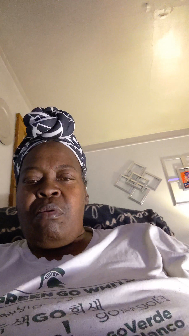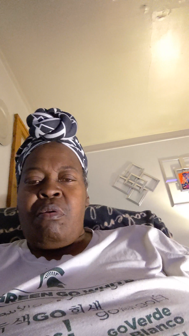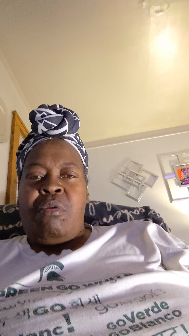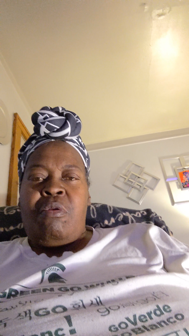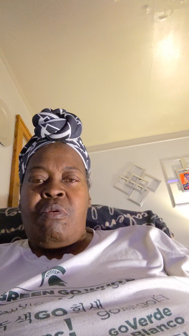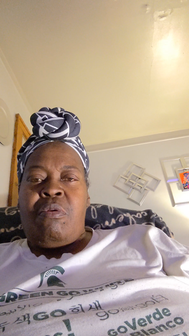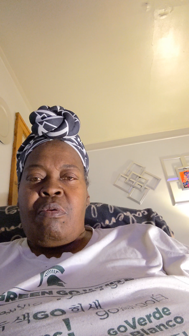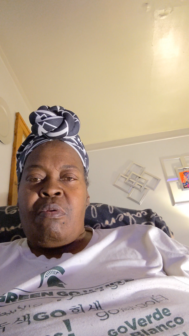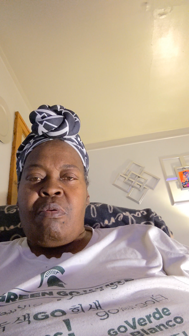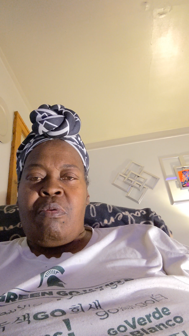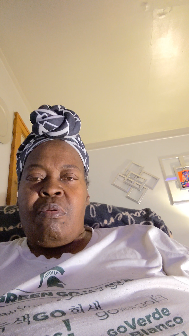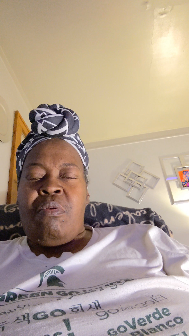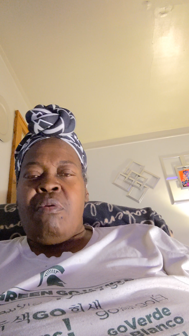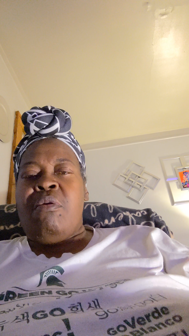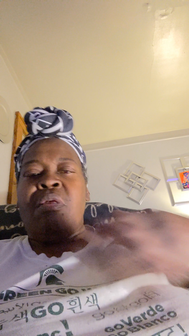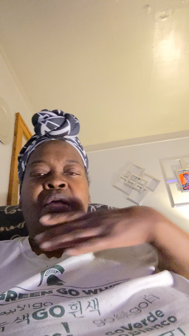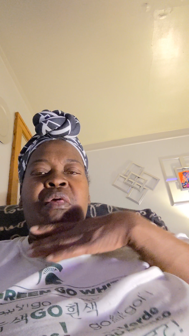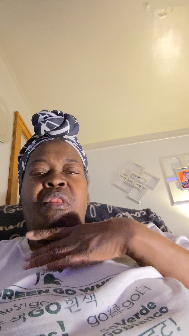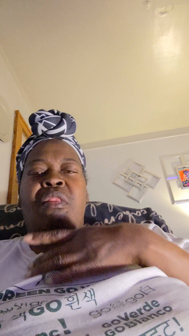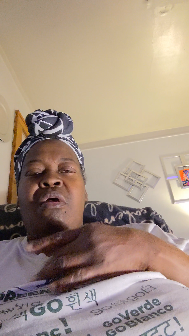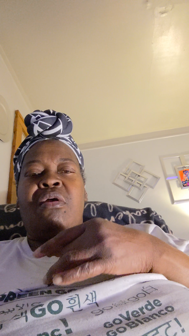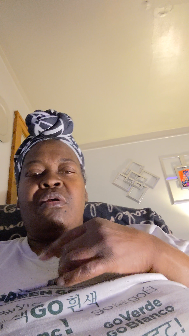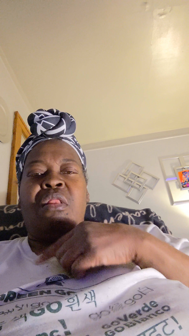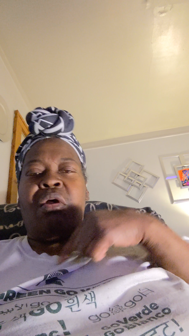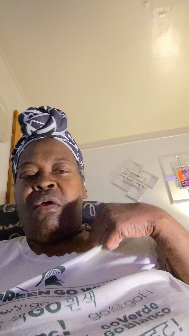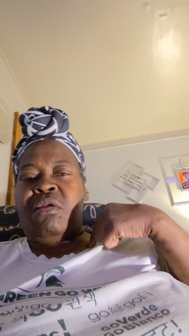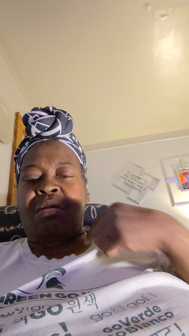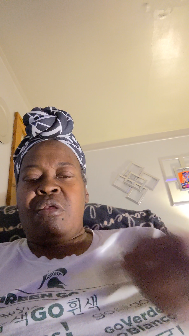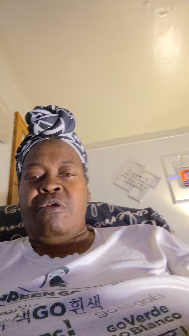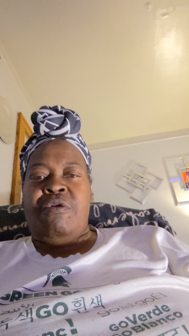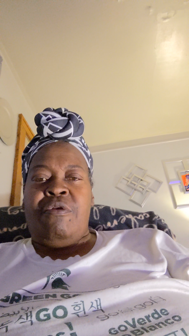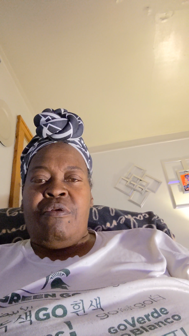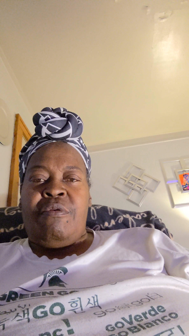necklace